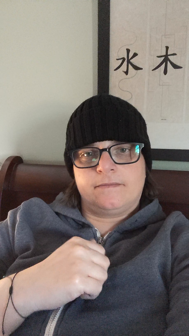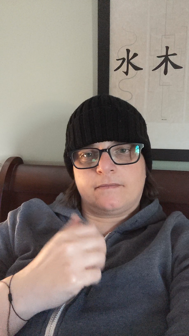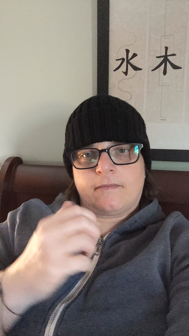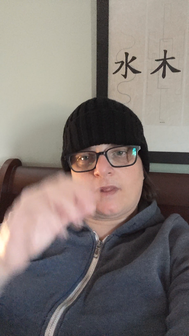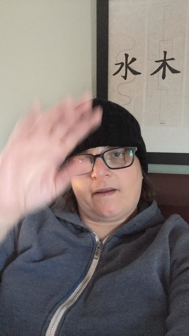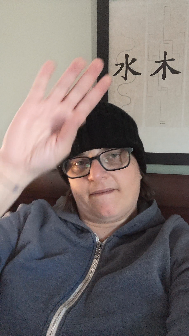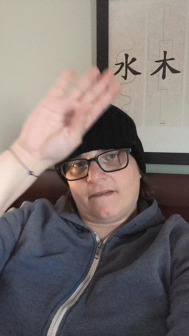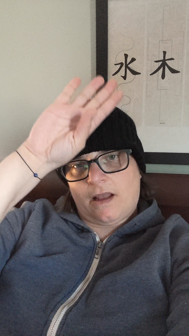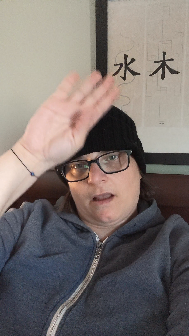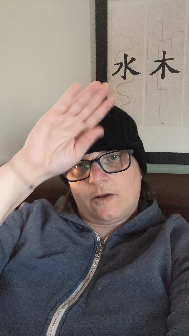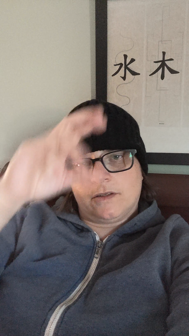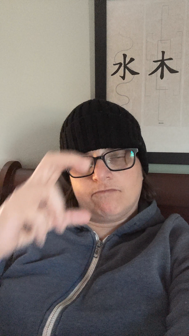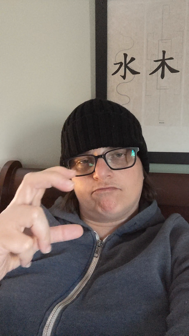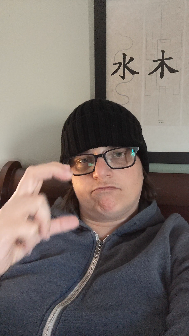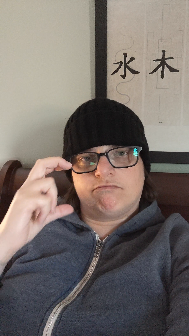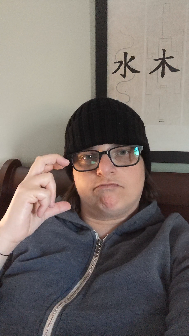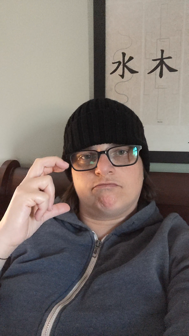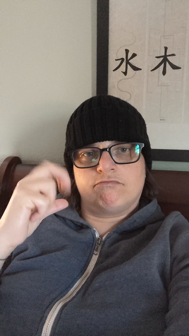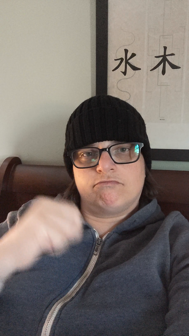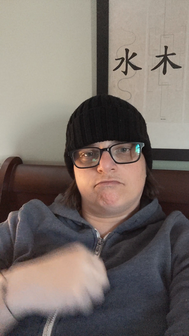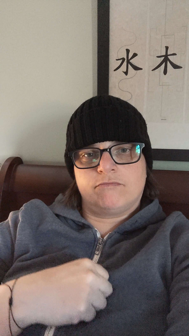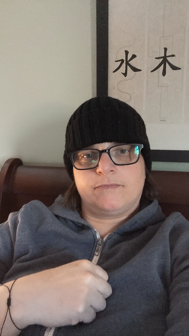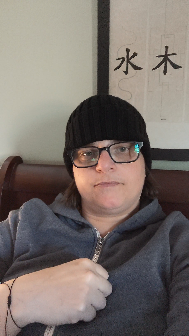fire truck